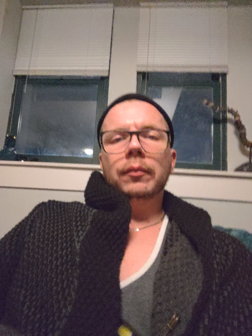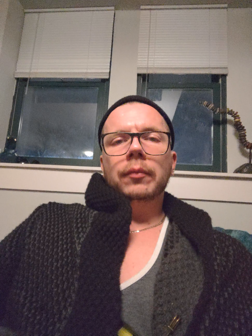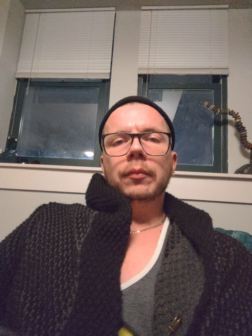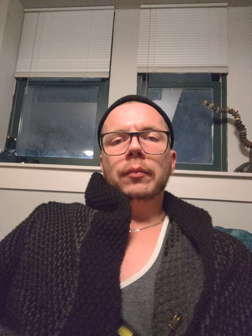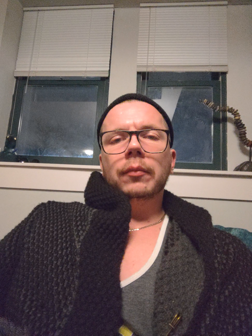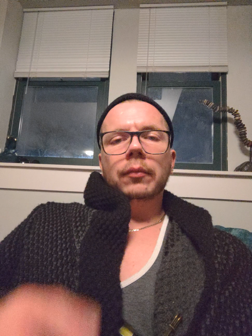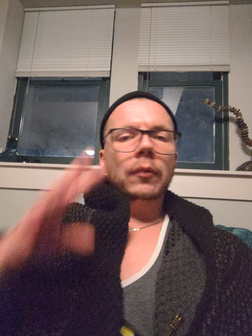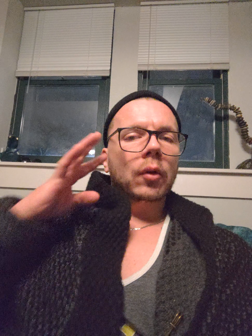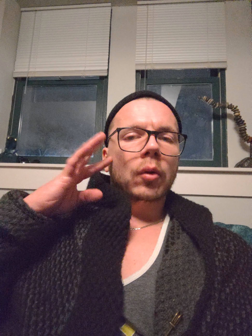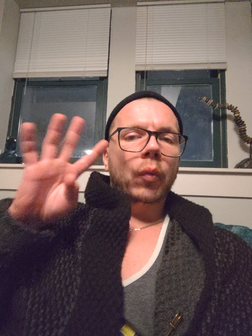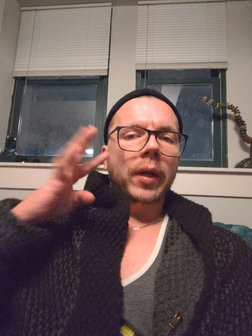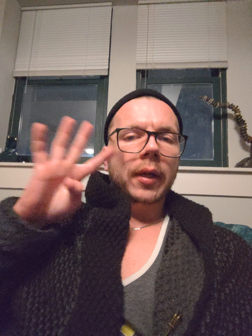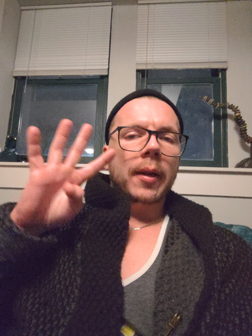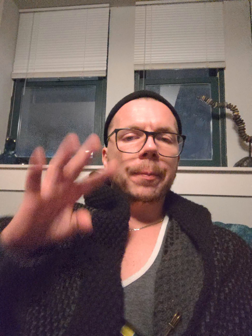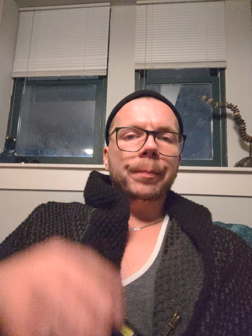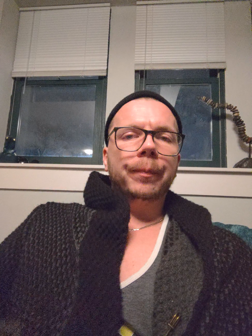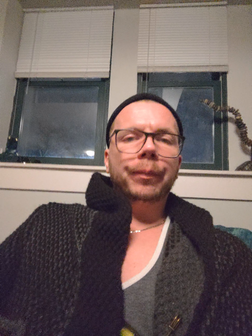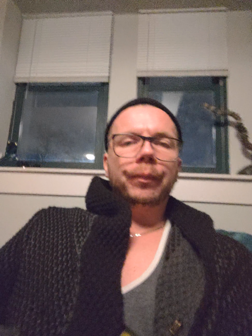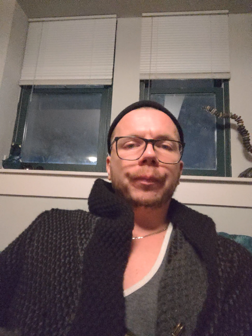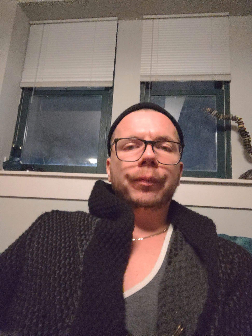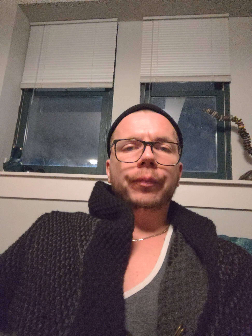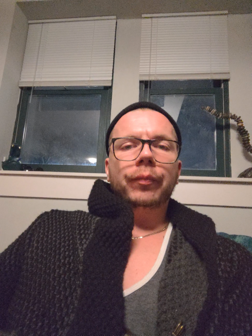noisy